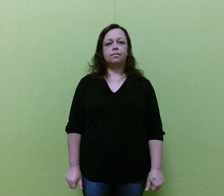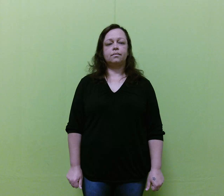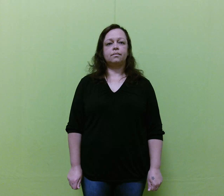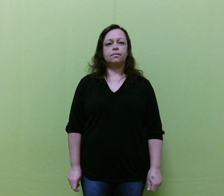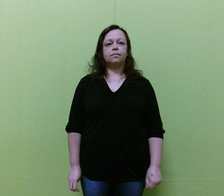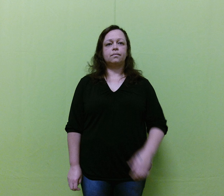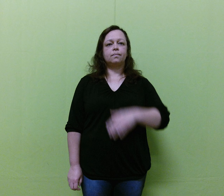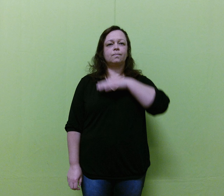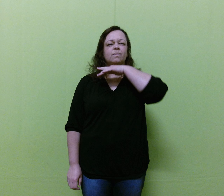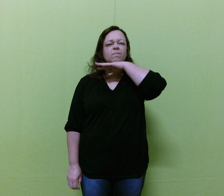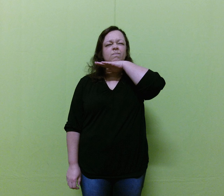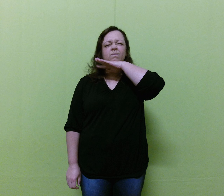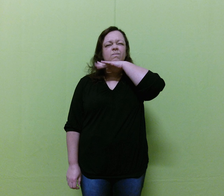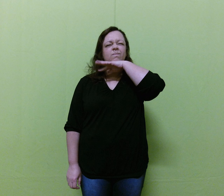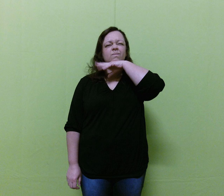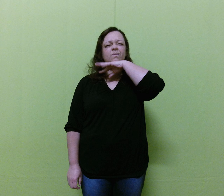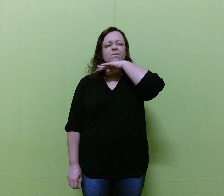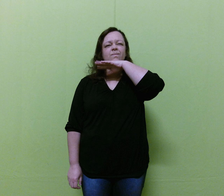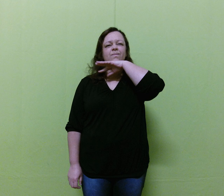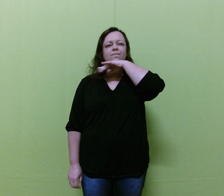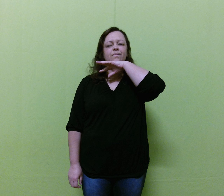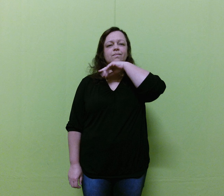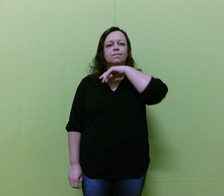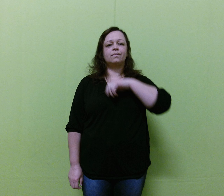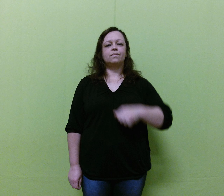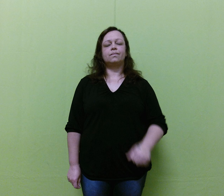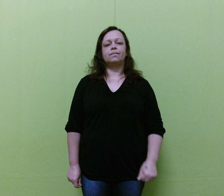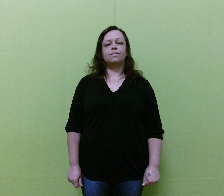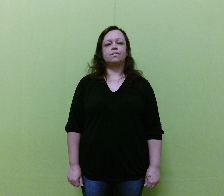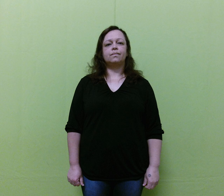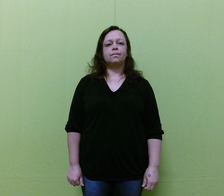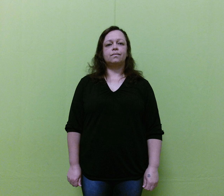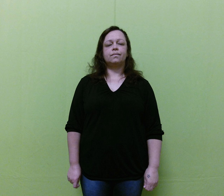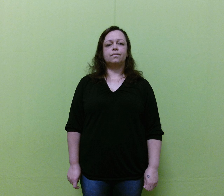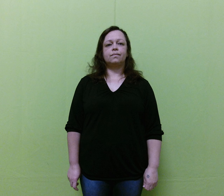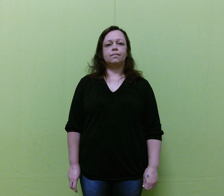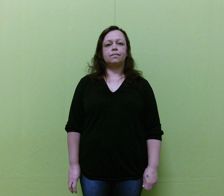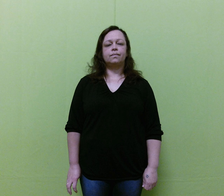ruim